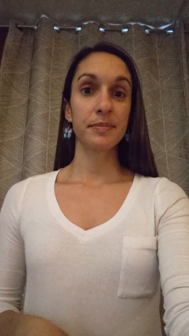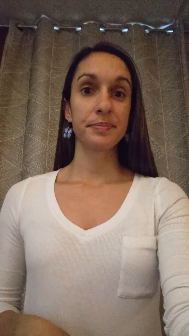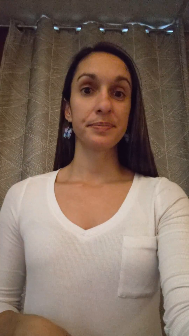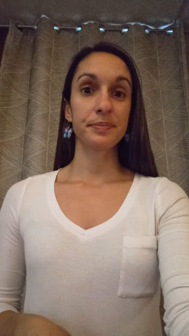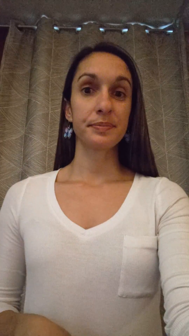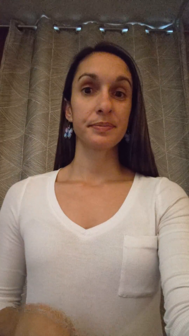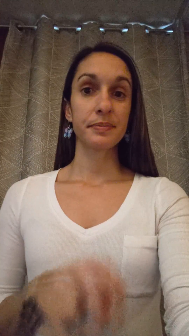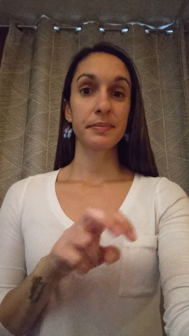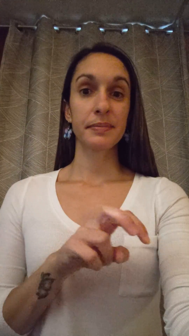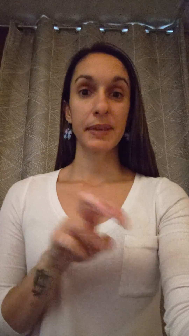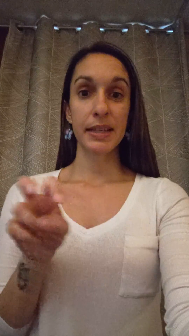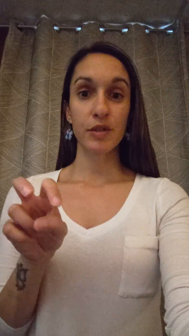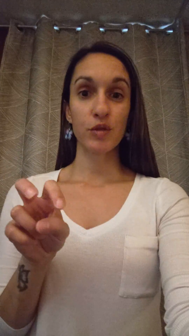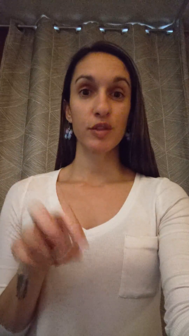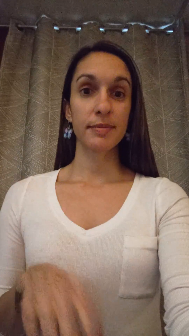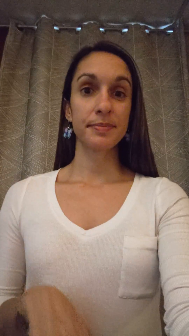bench